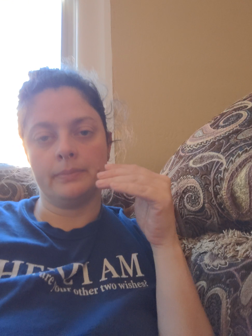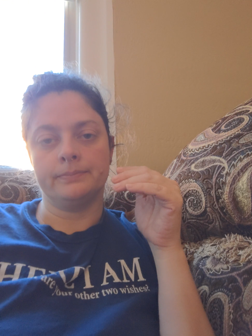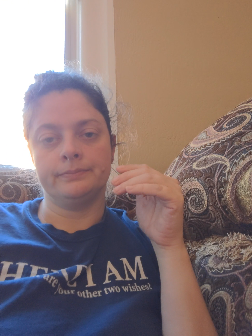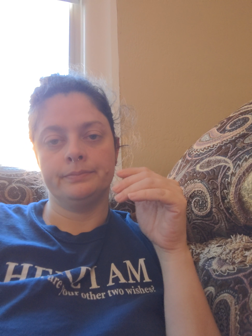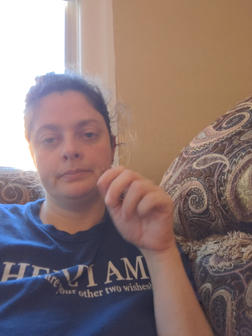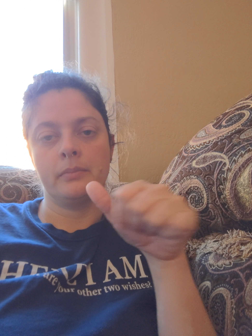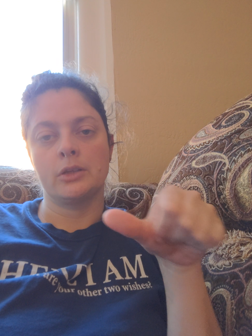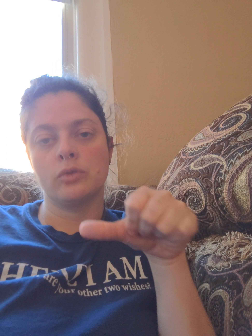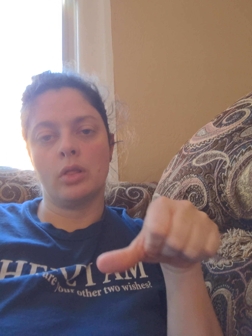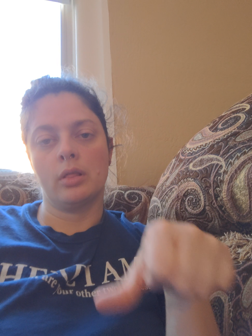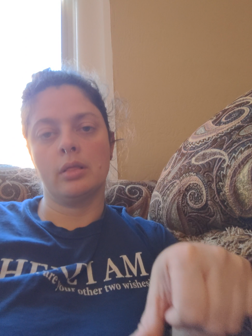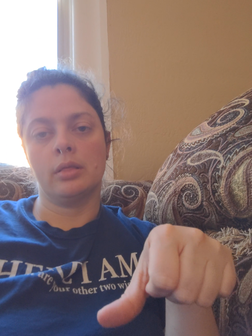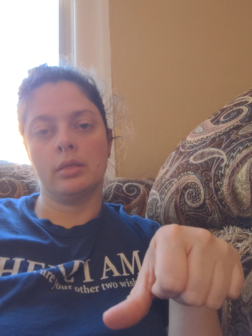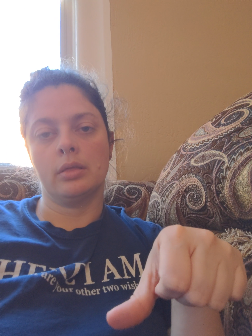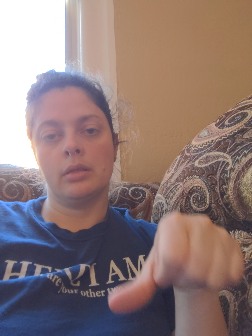puzzle